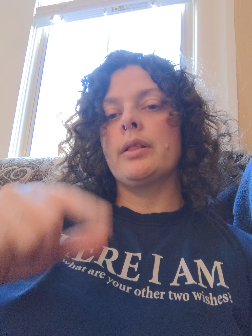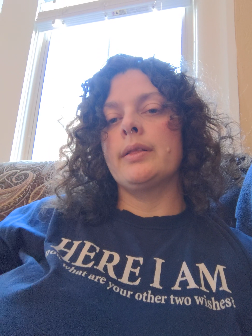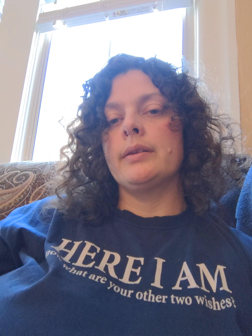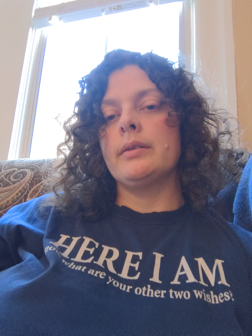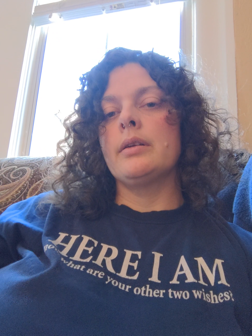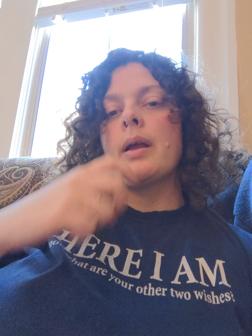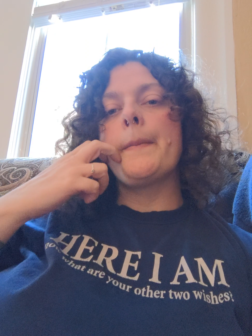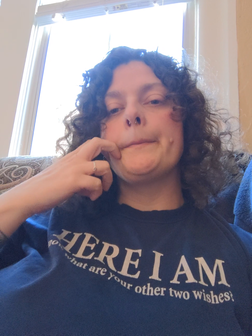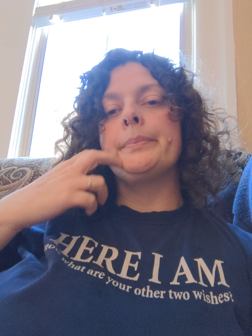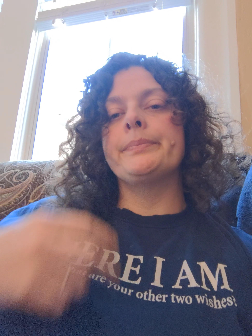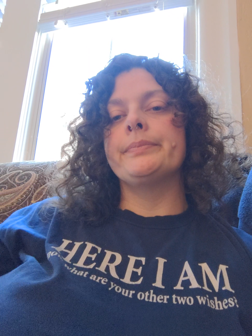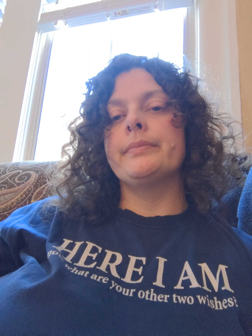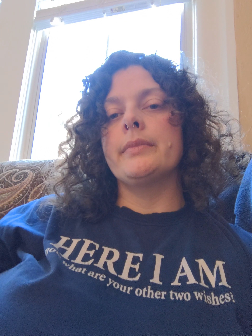gum